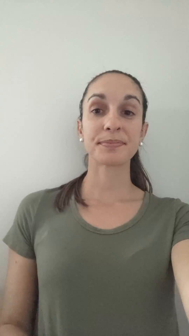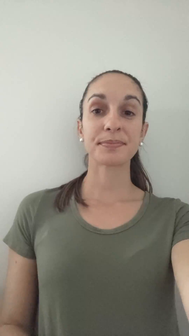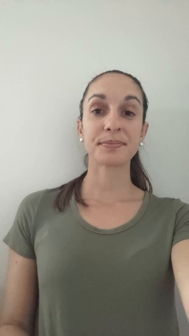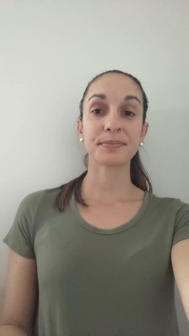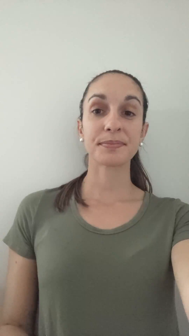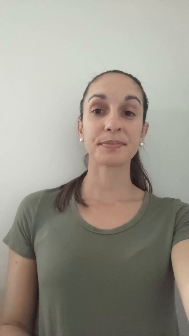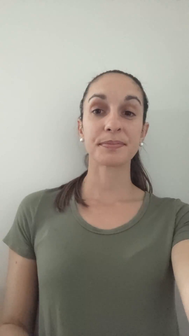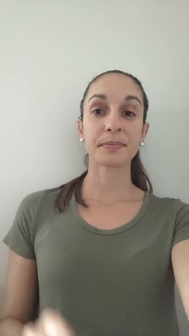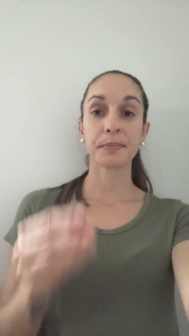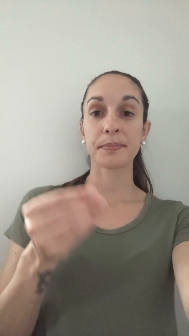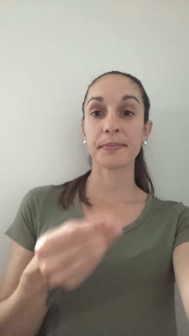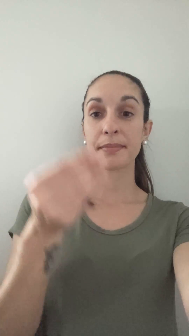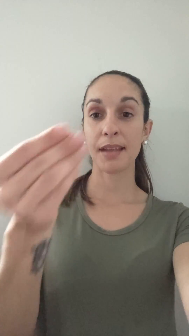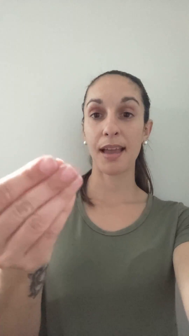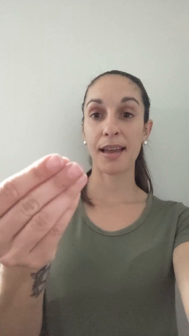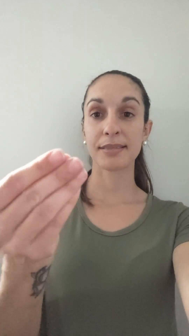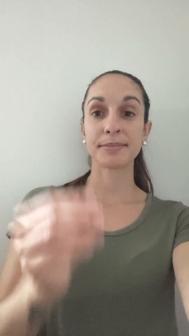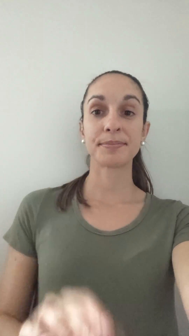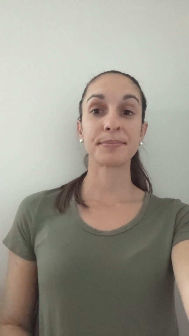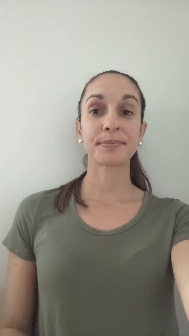buy